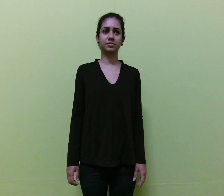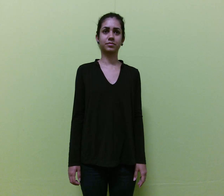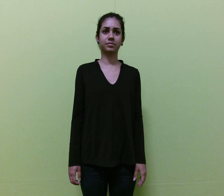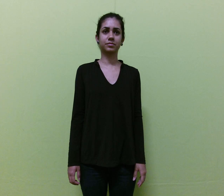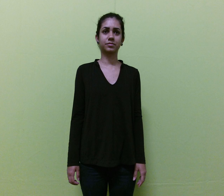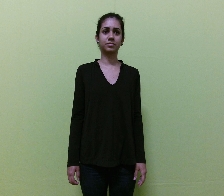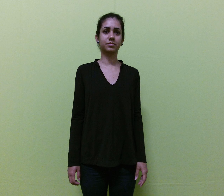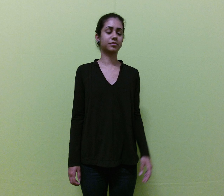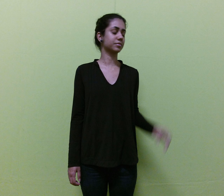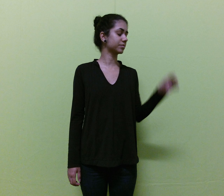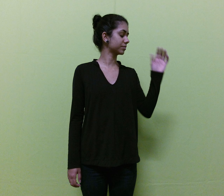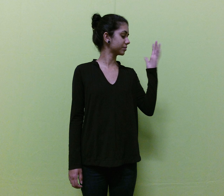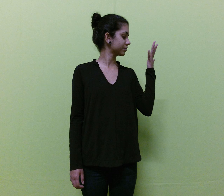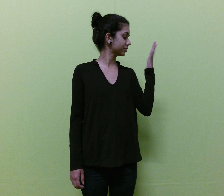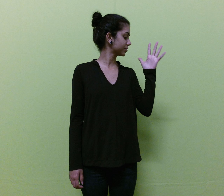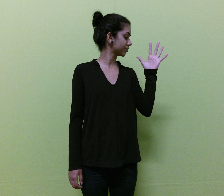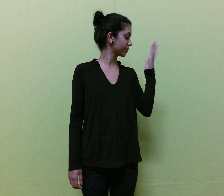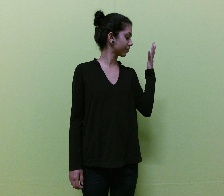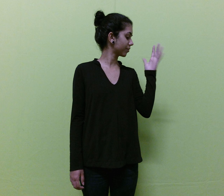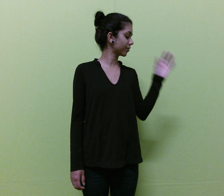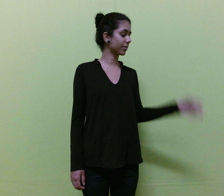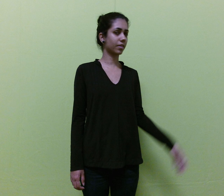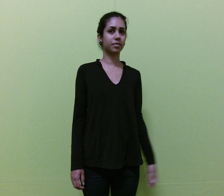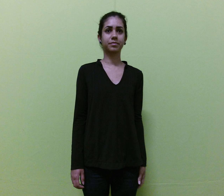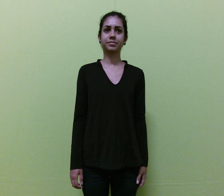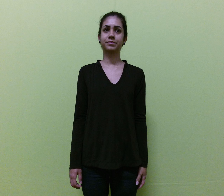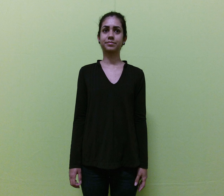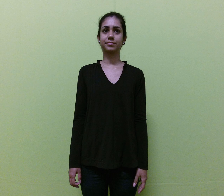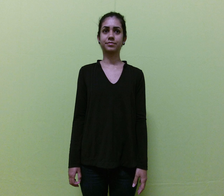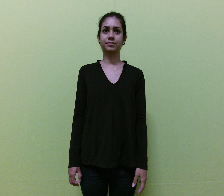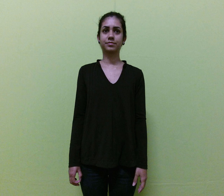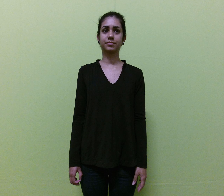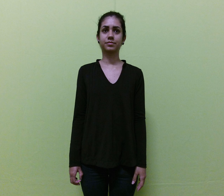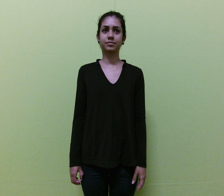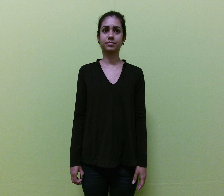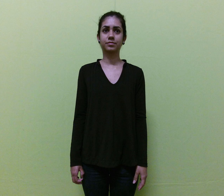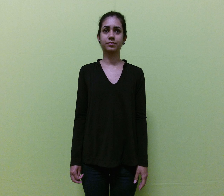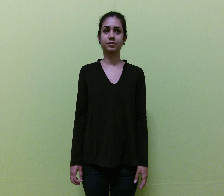espelho